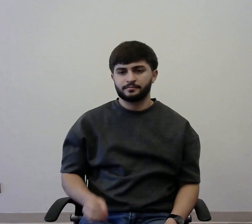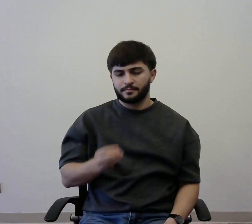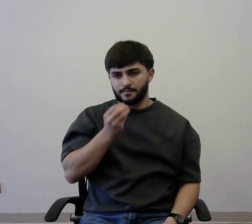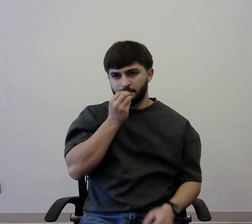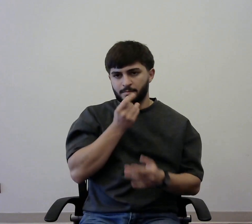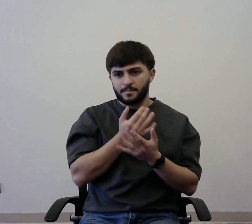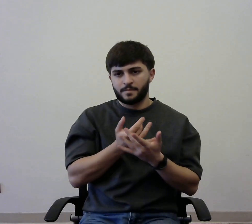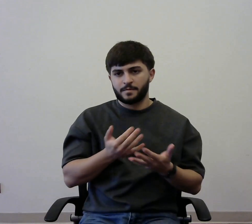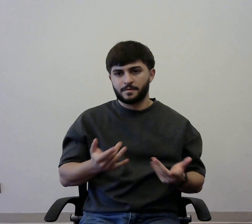ərzaq